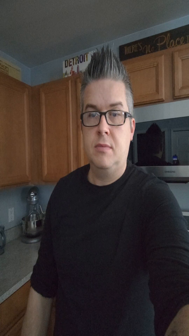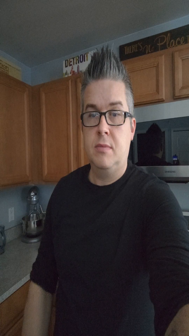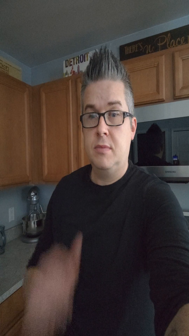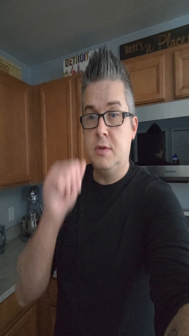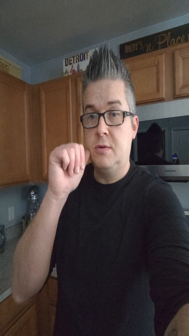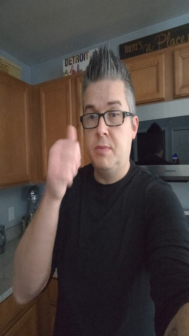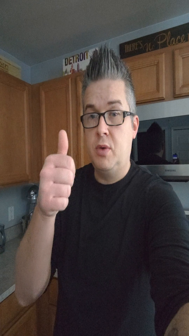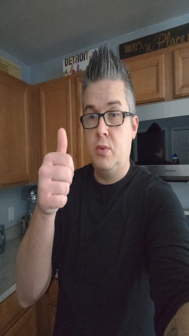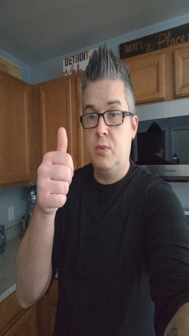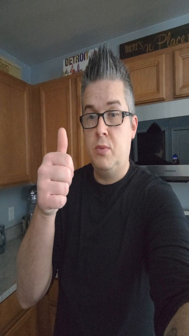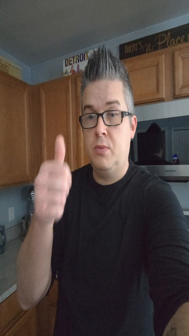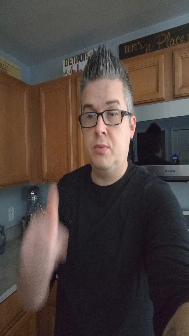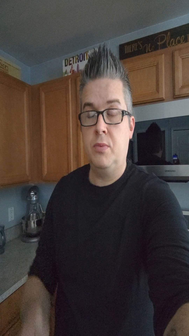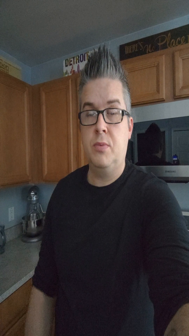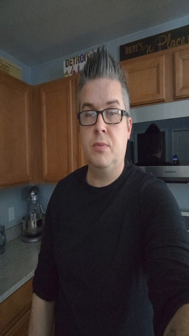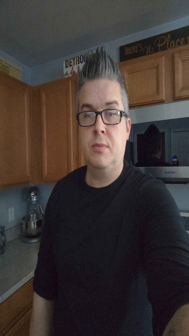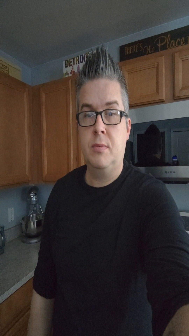tomorrow